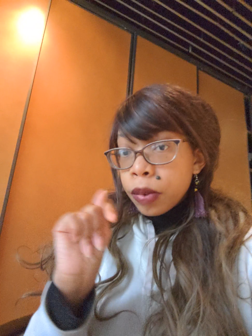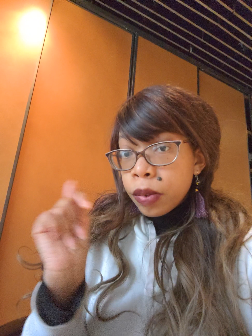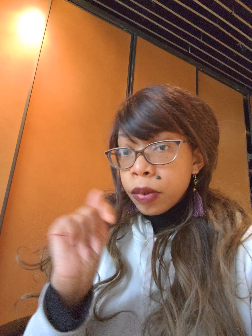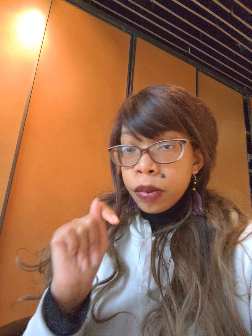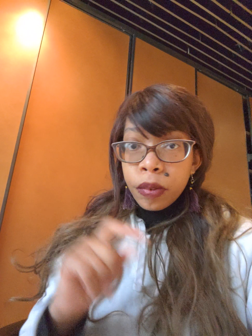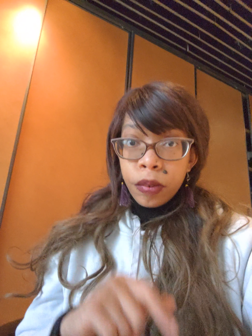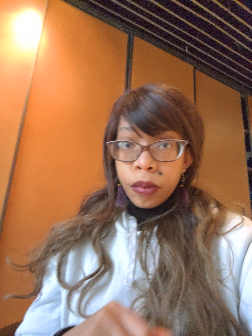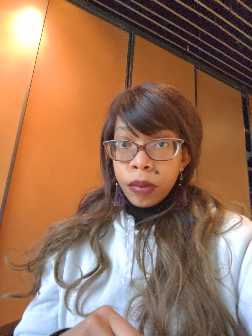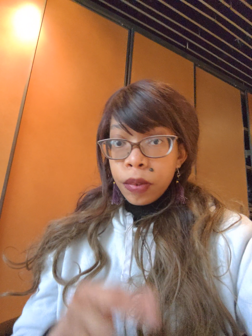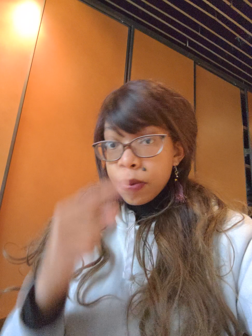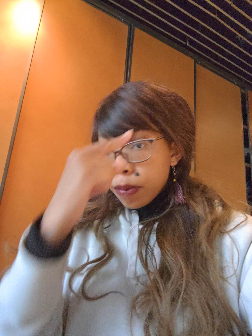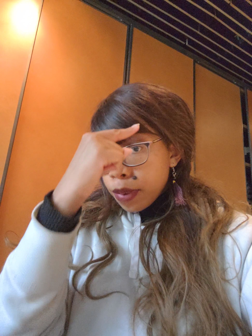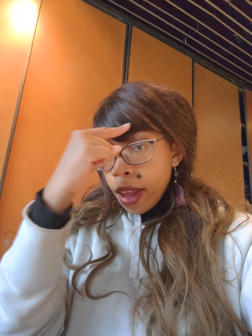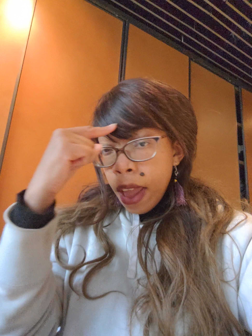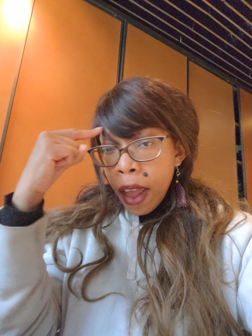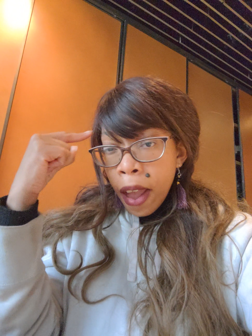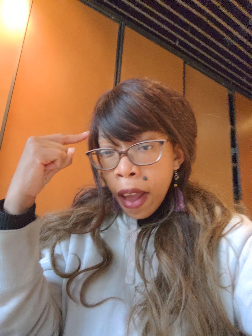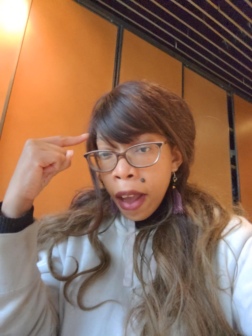black